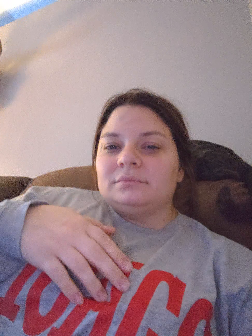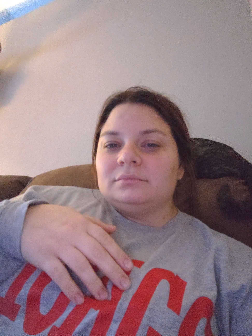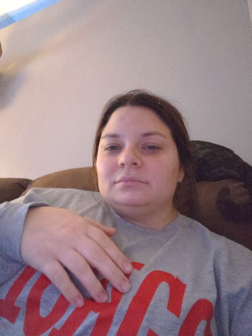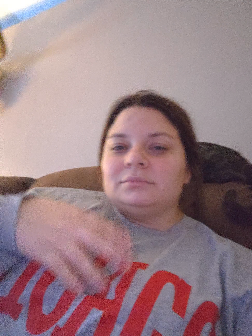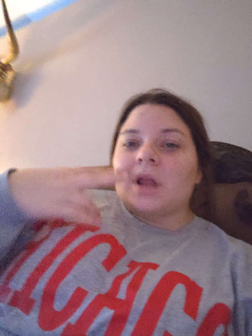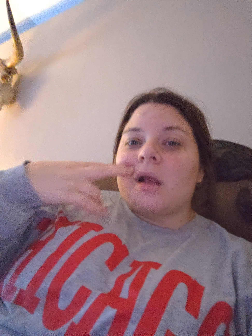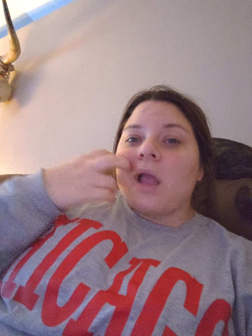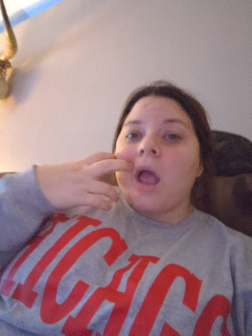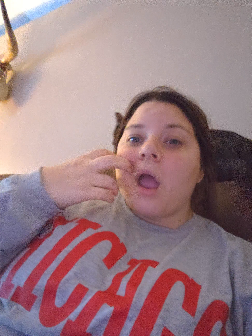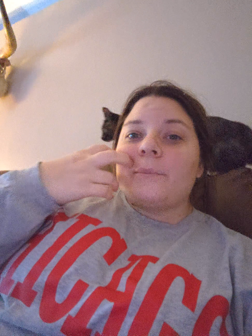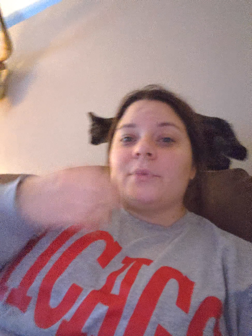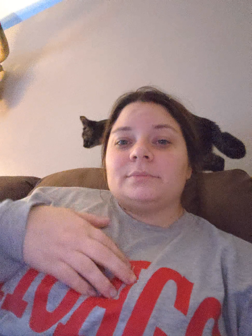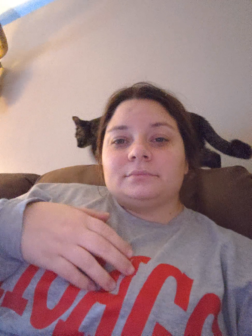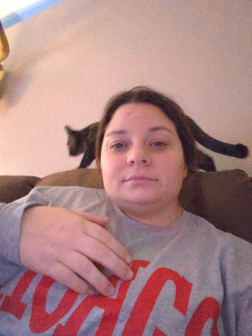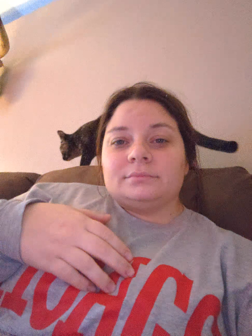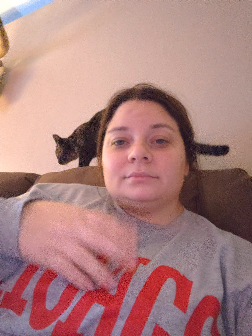gum